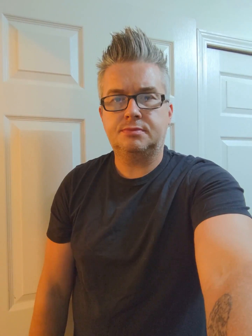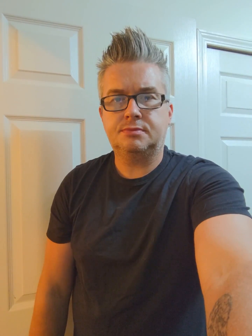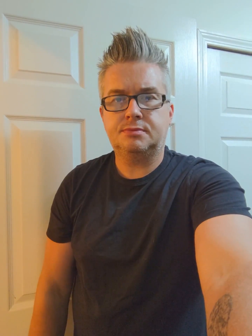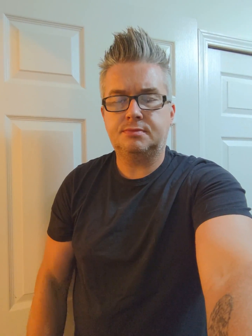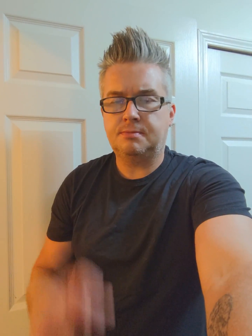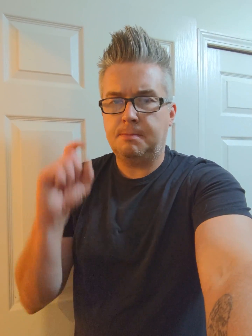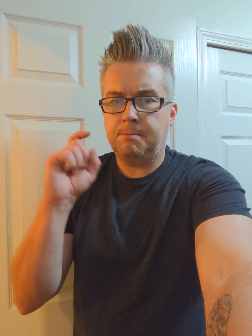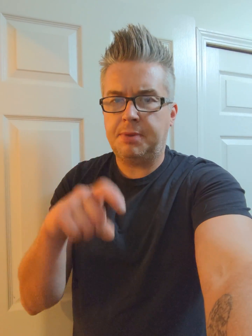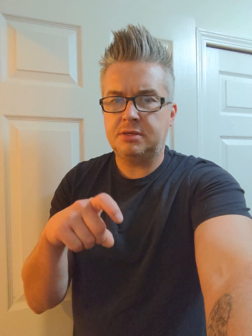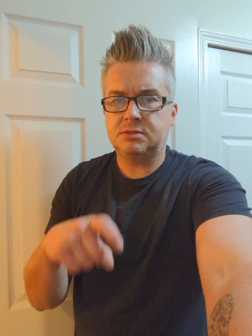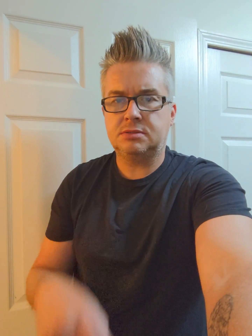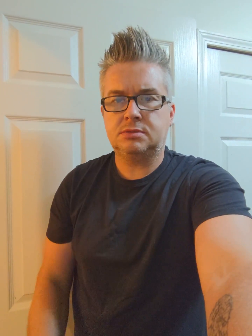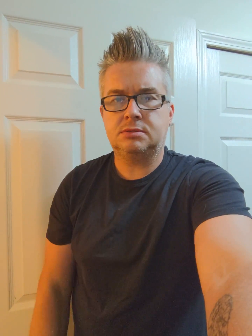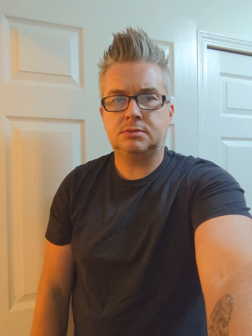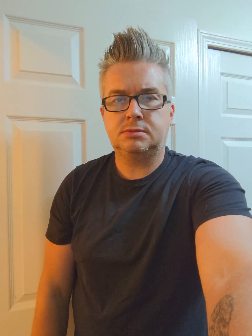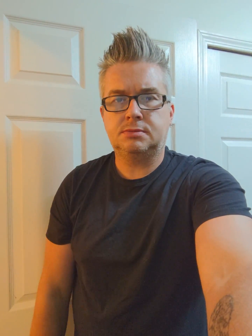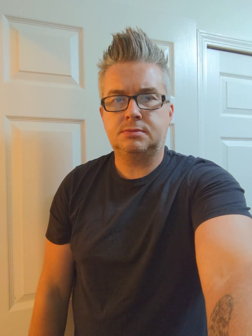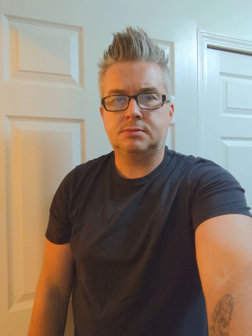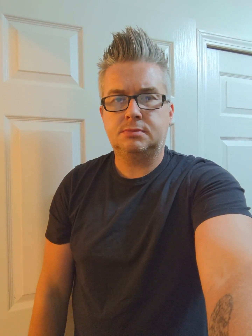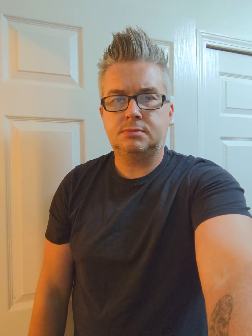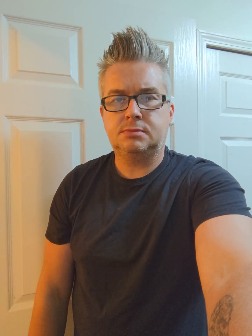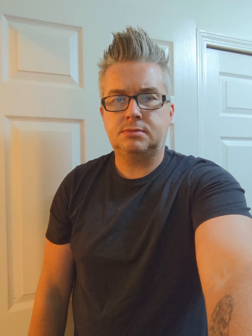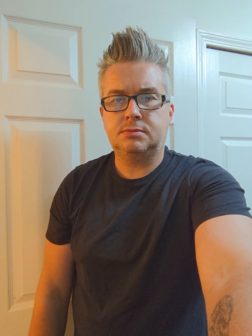must